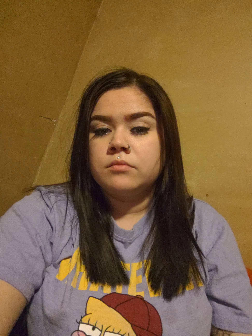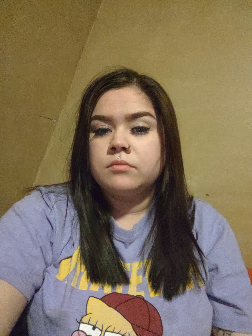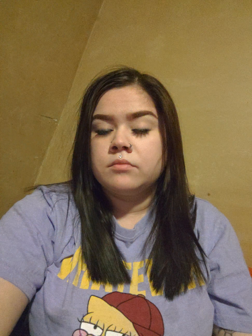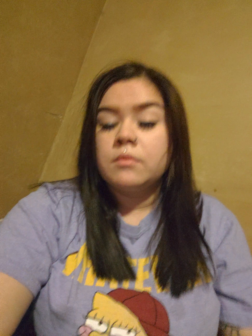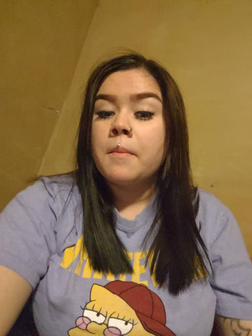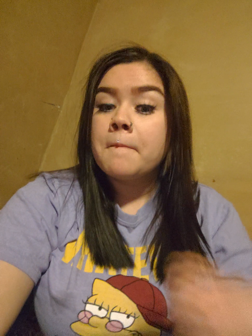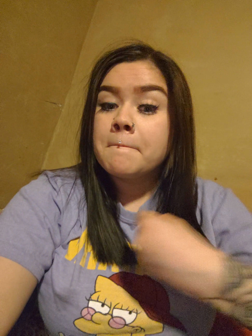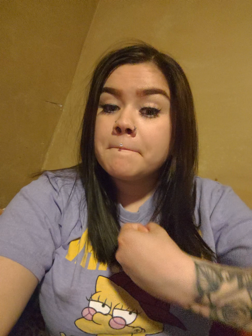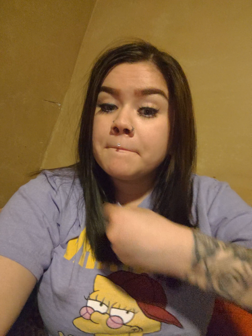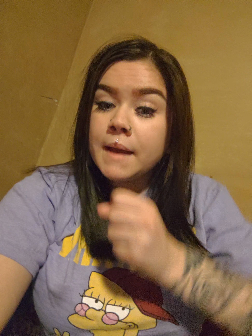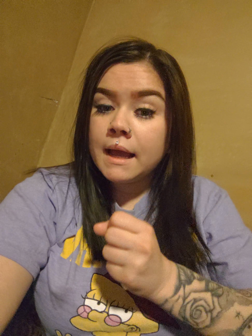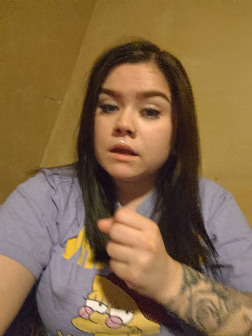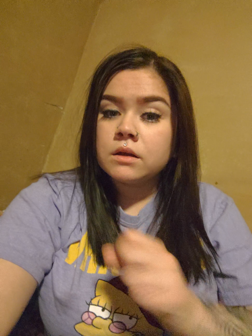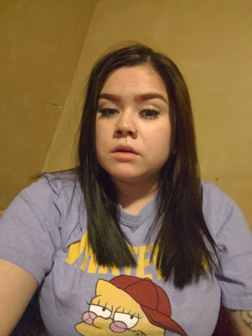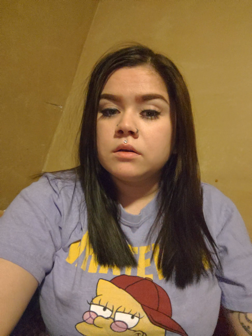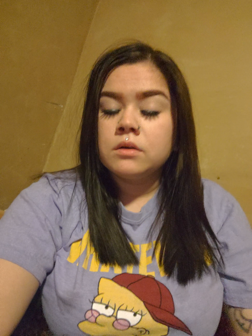make